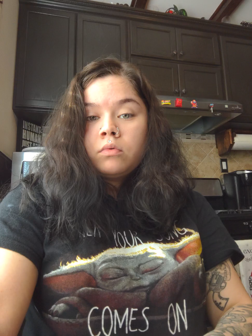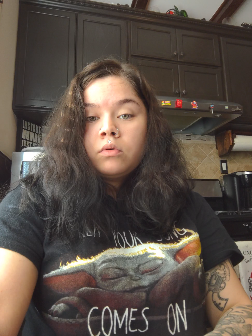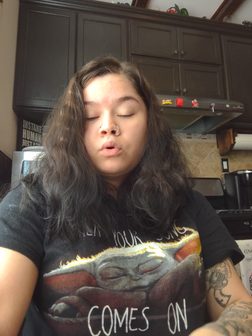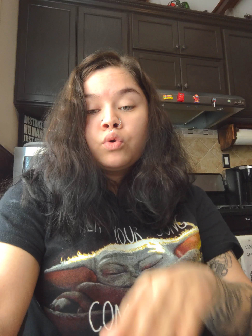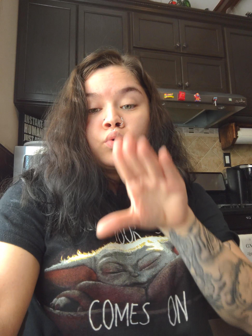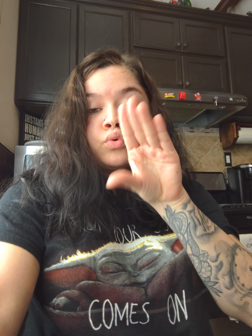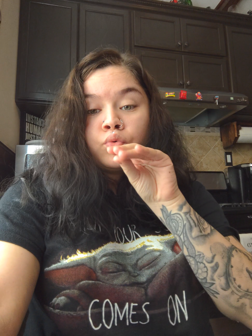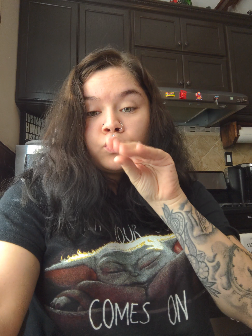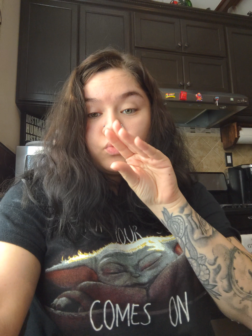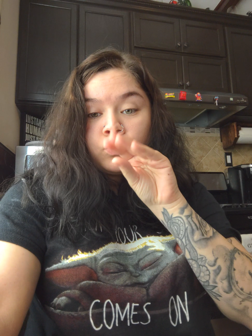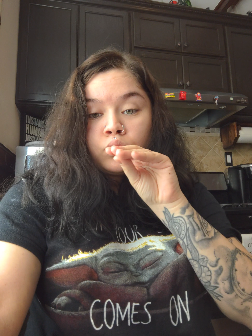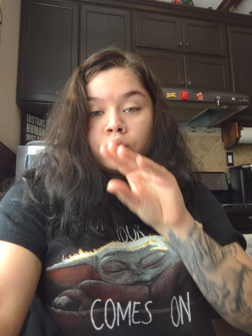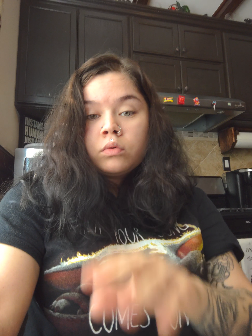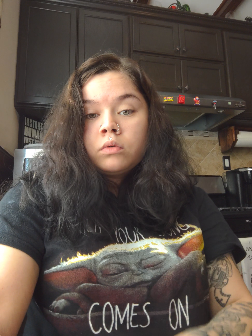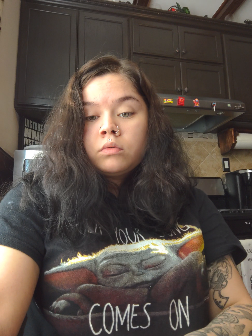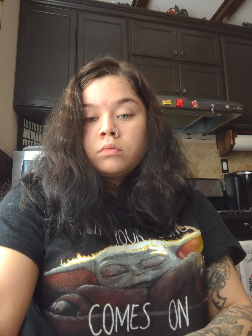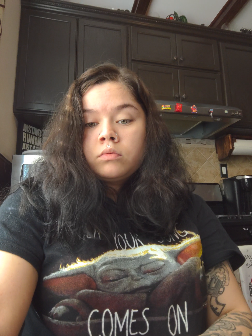goose